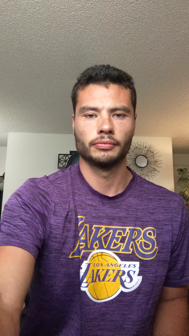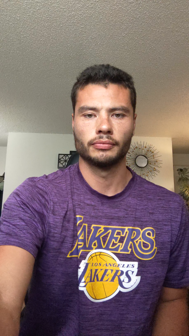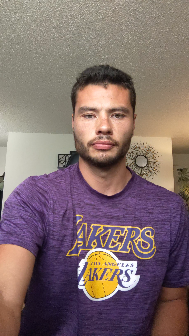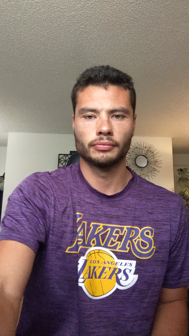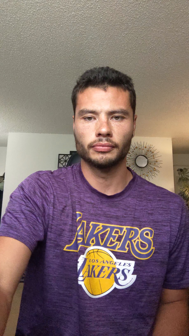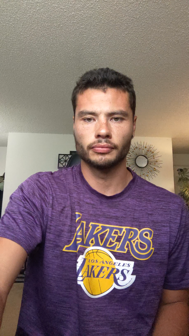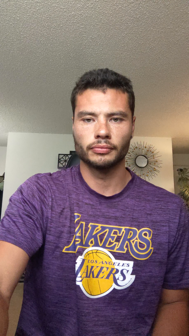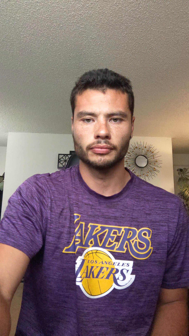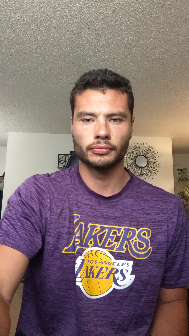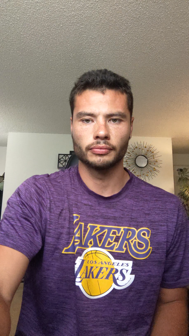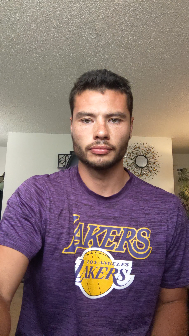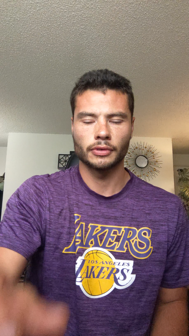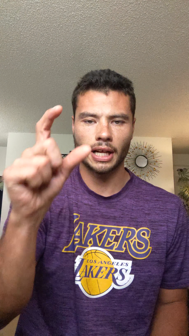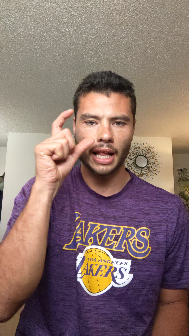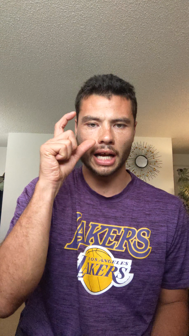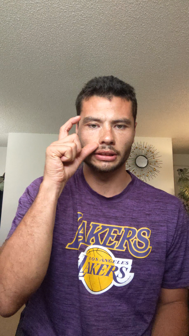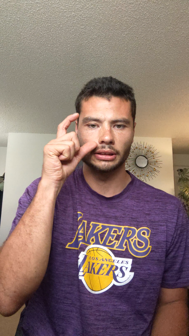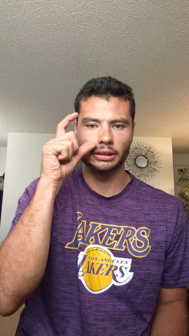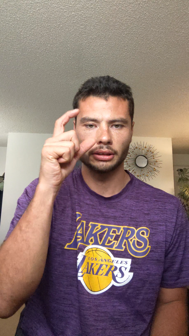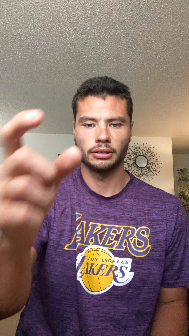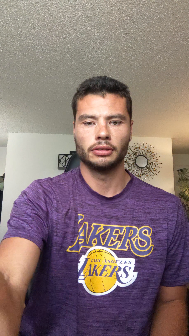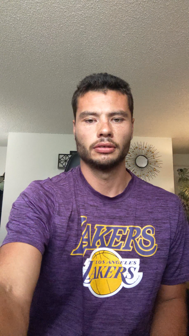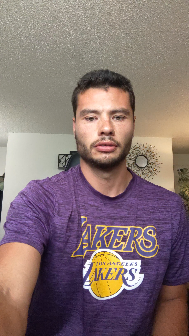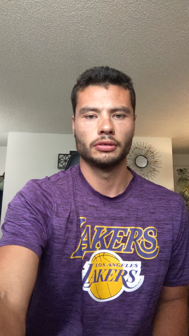glasses